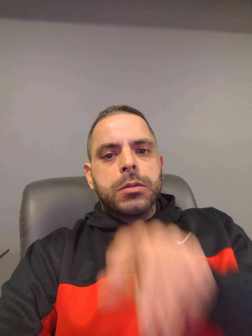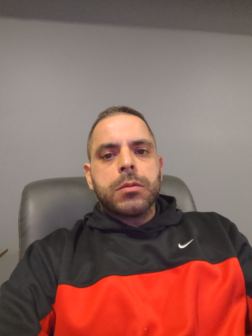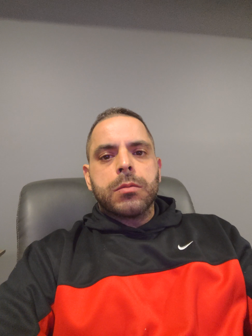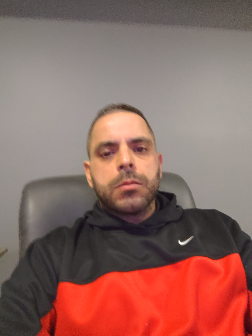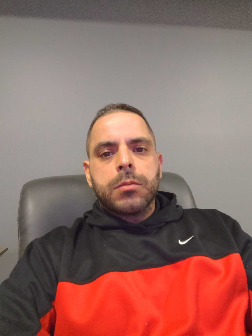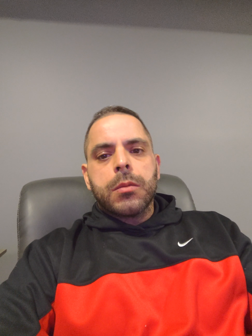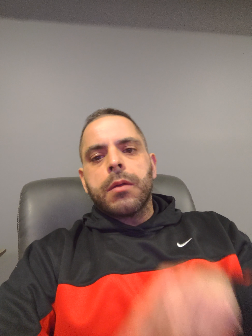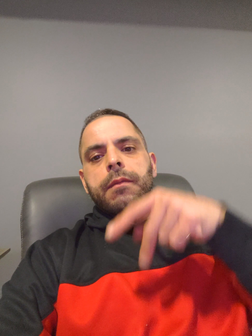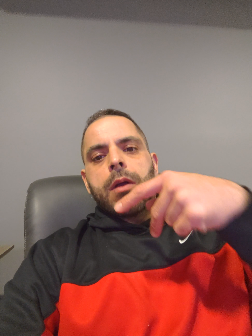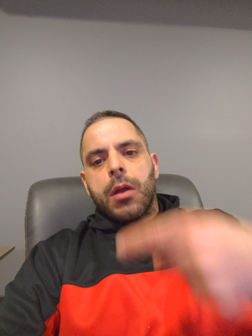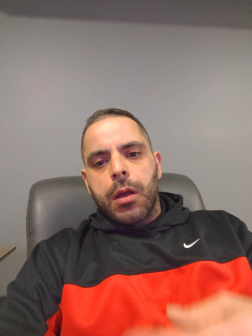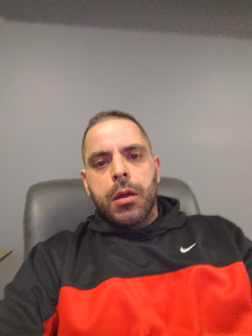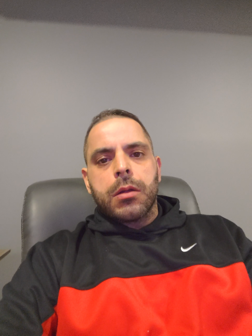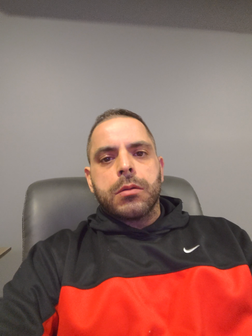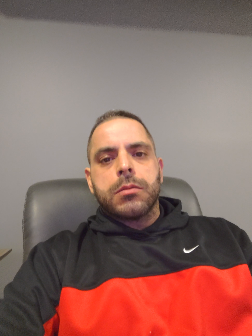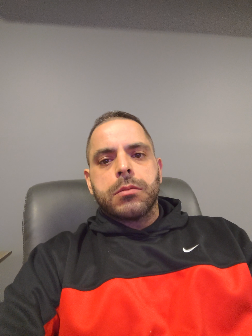fall